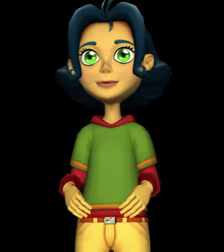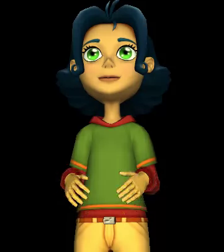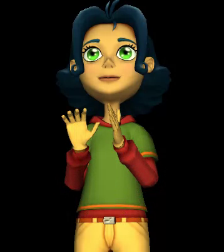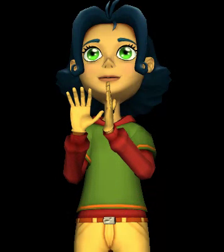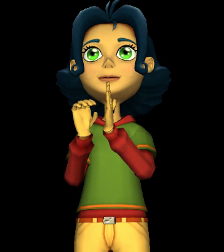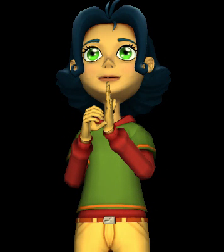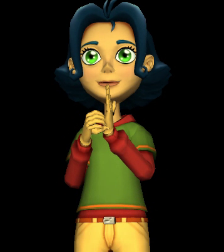طماطم